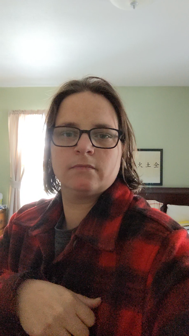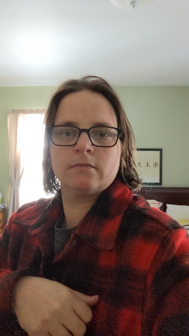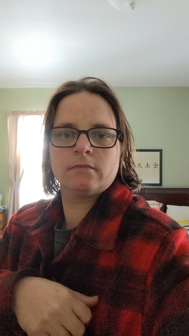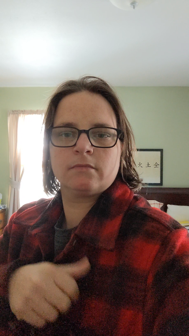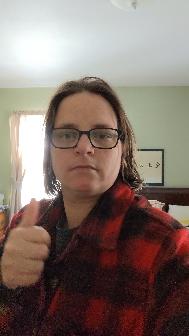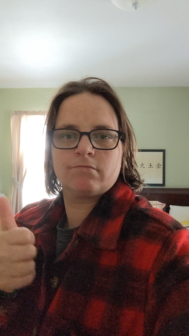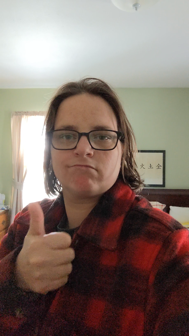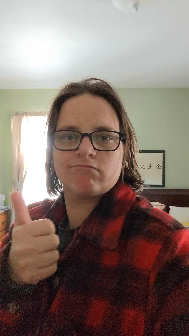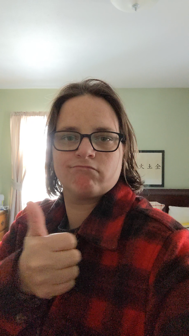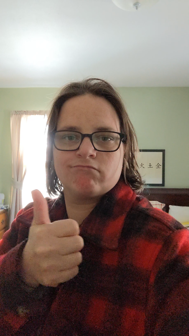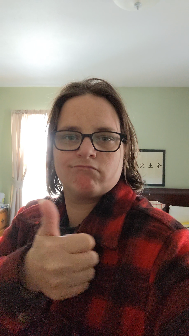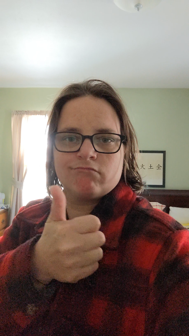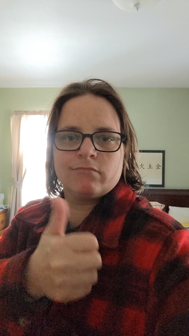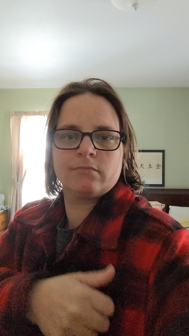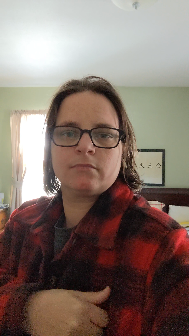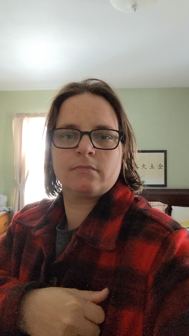chase